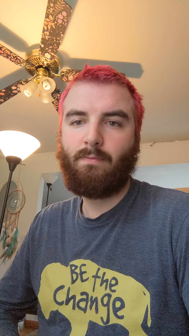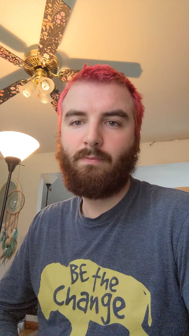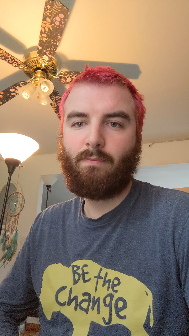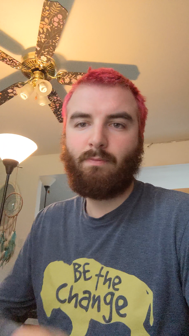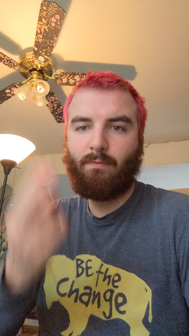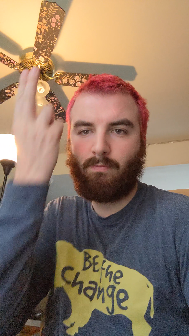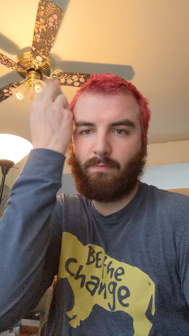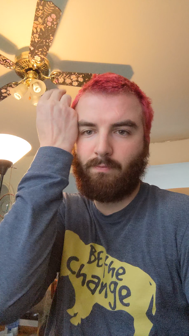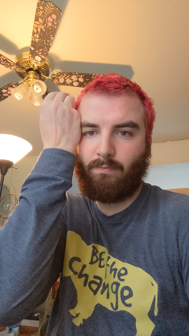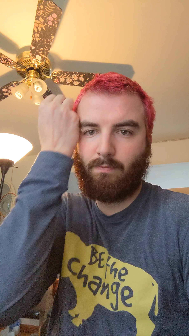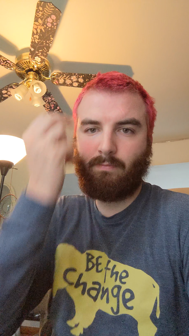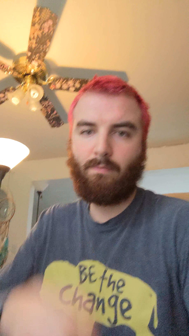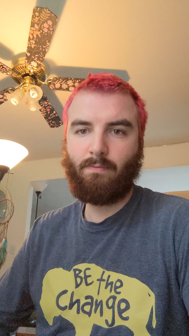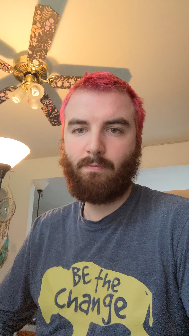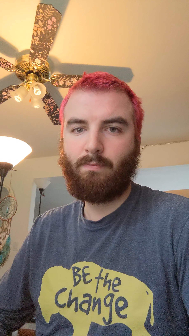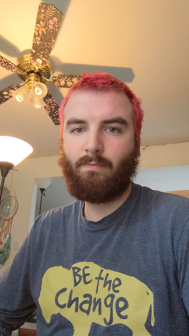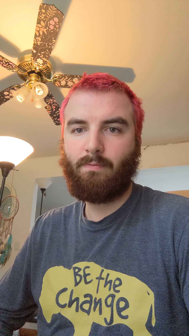bunny